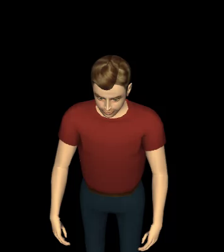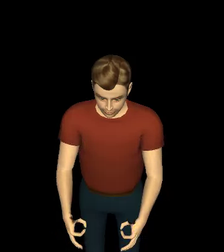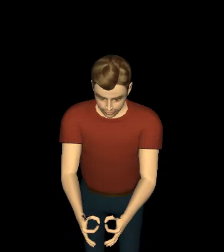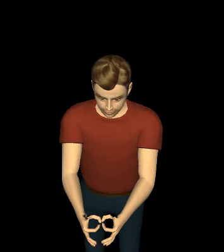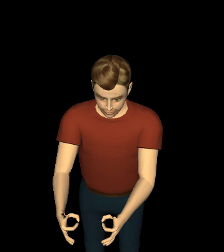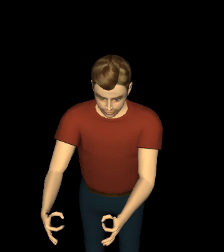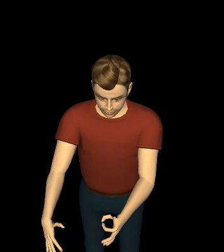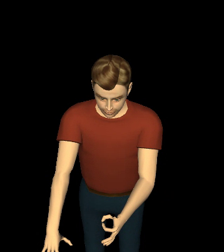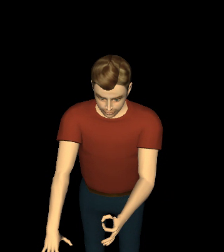نتائج